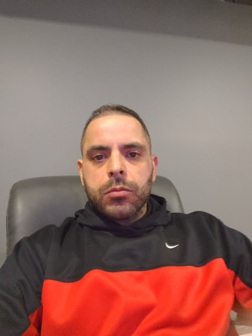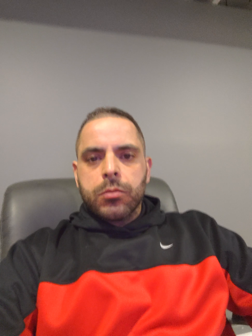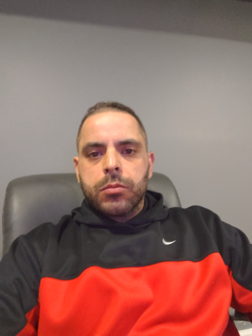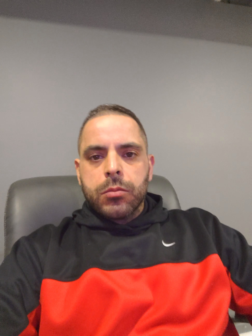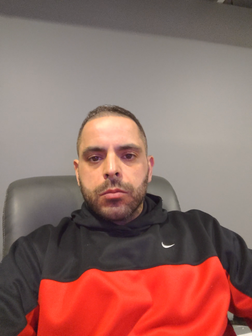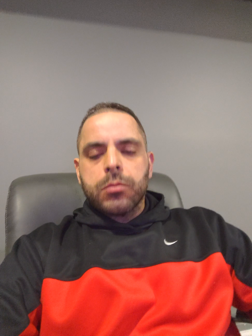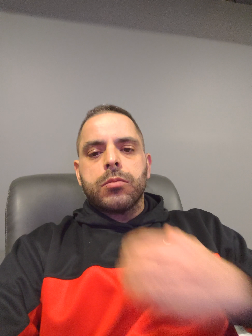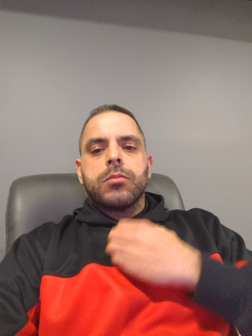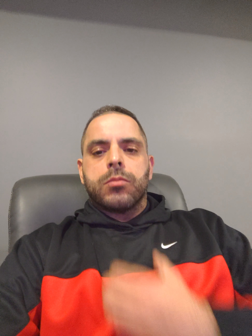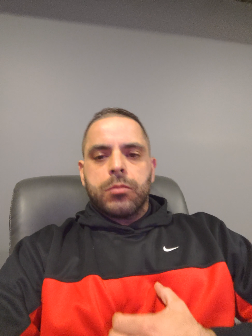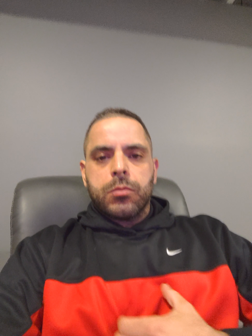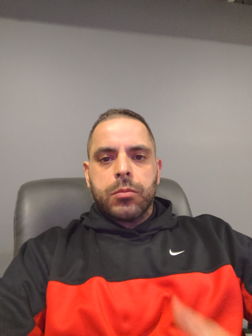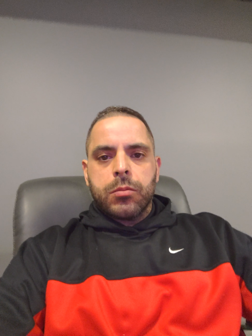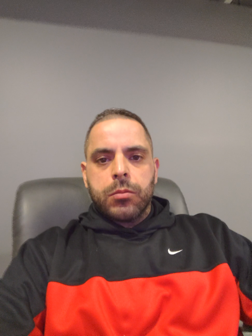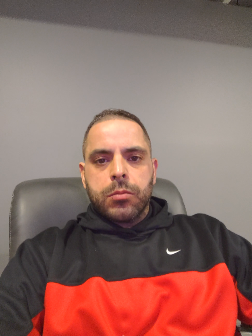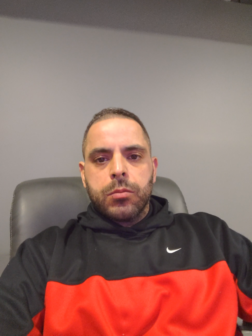hungry